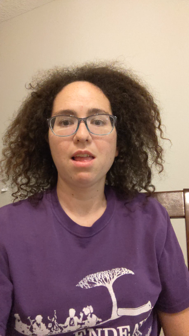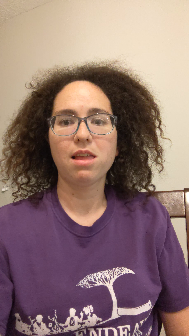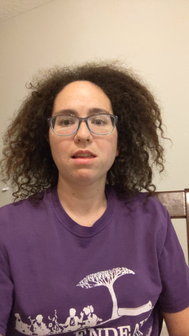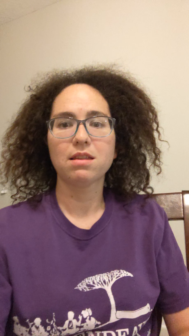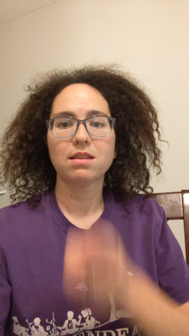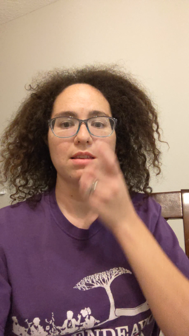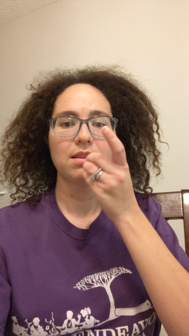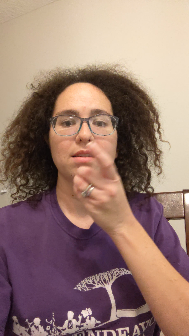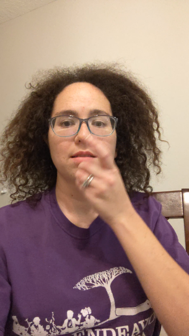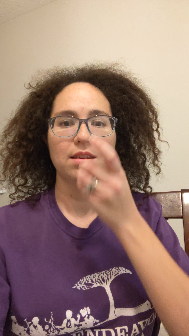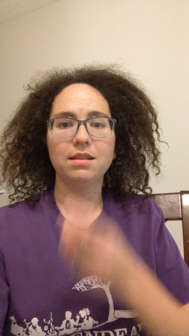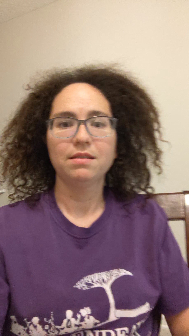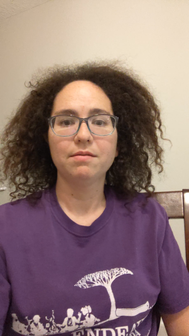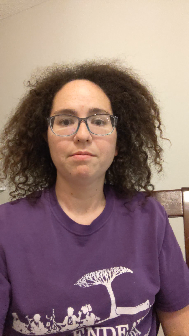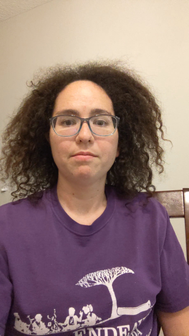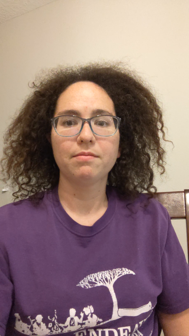dinner